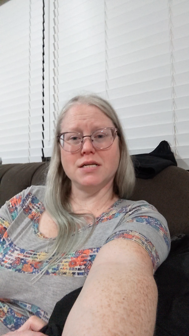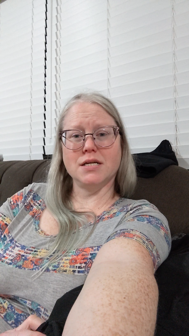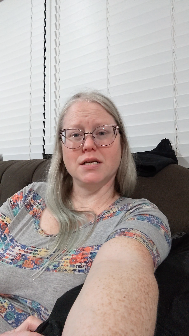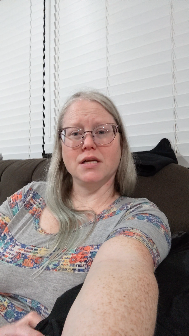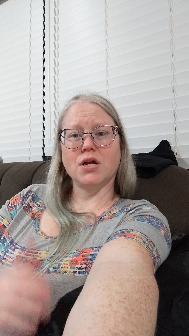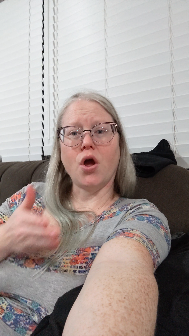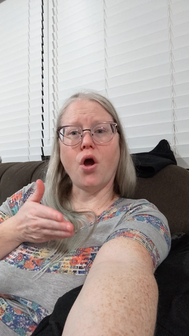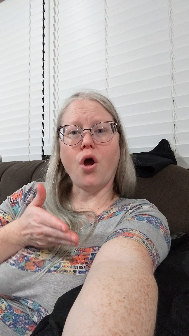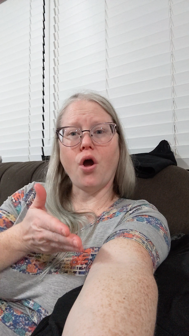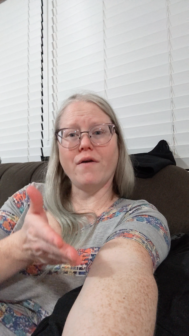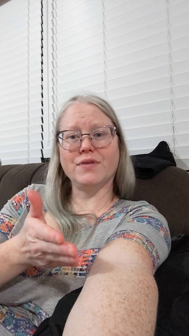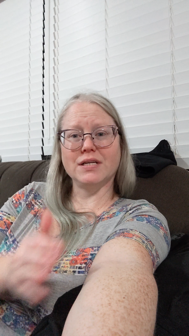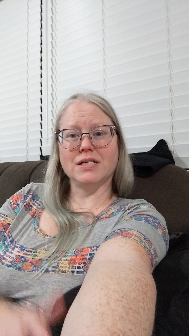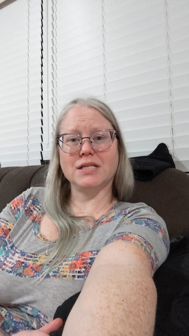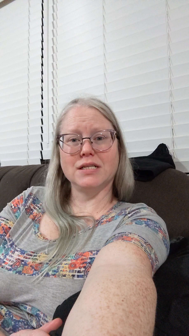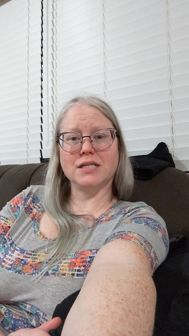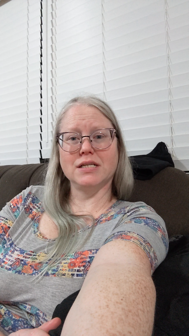oven